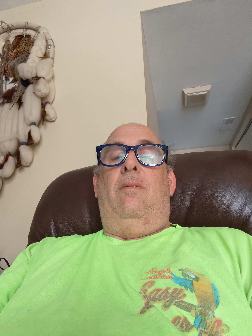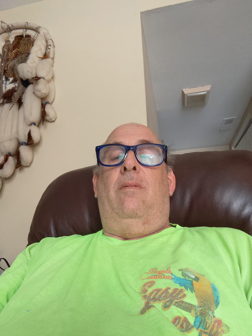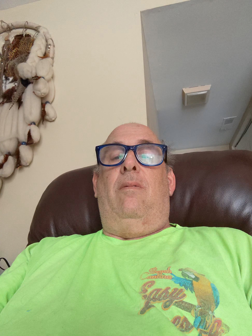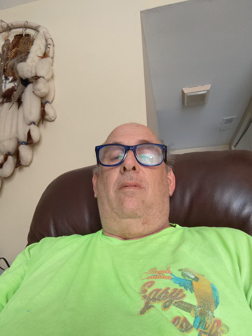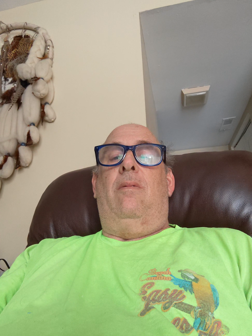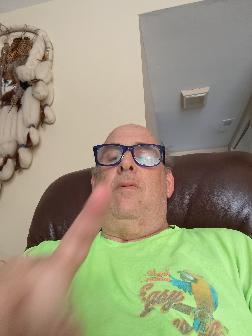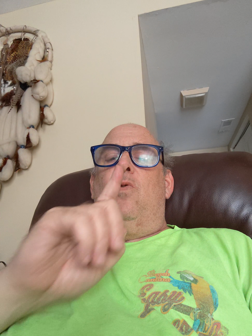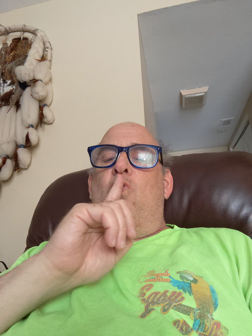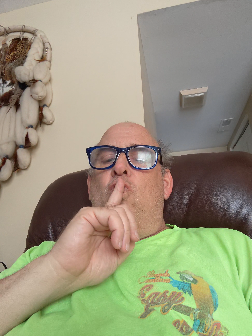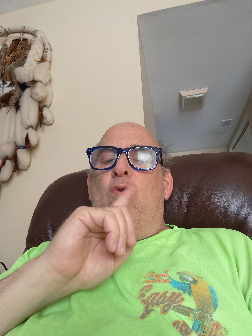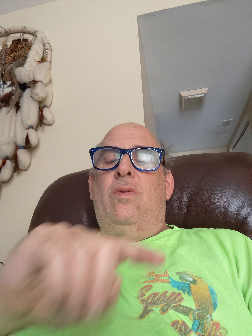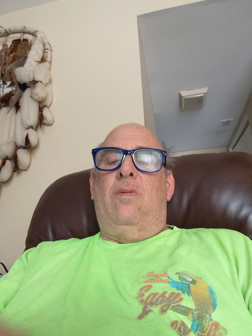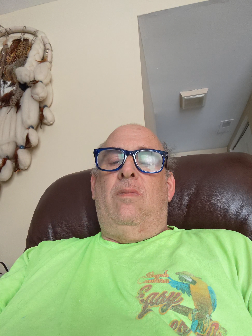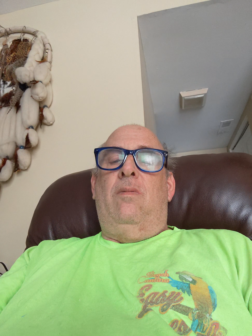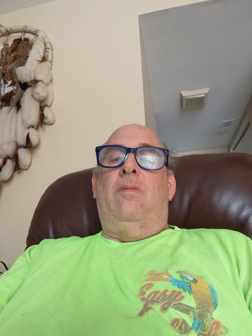shhh